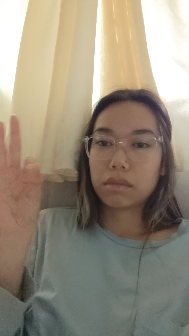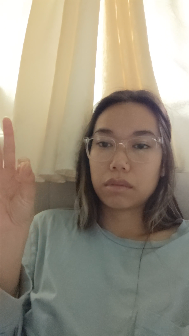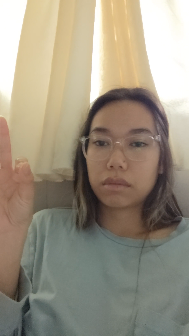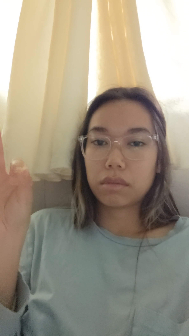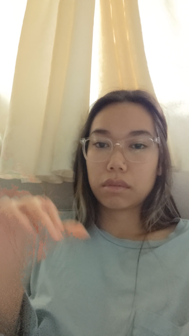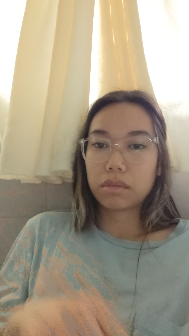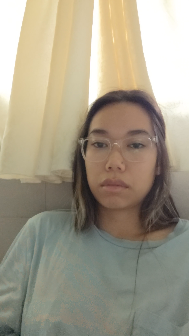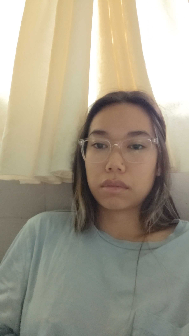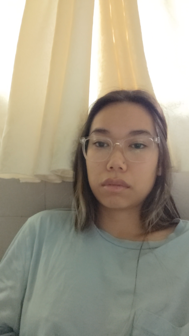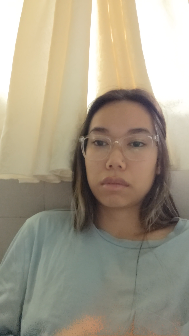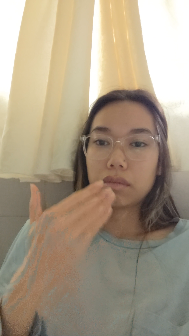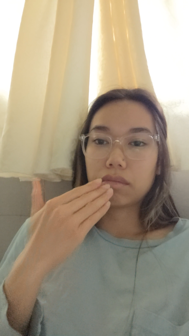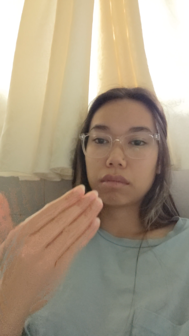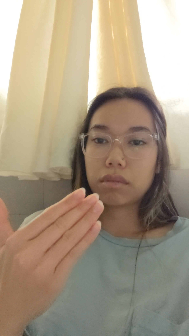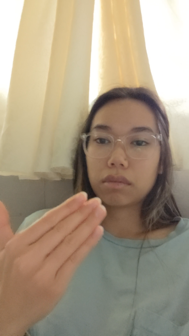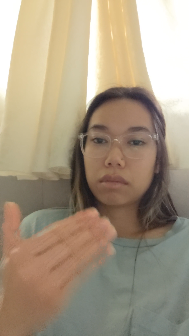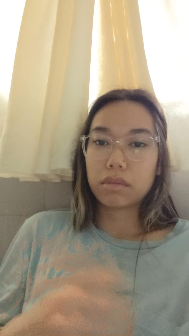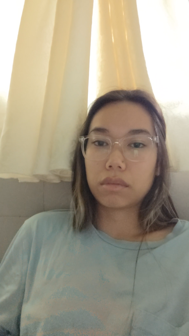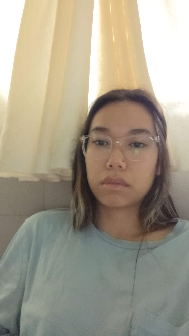good